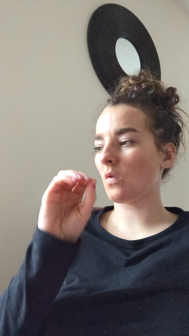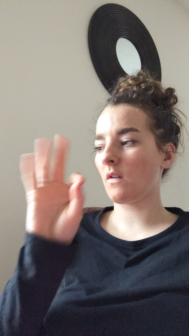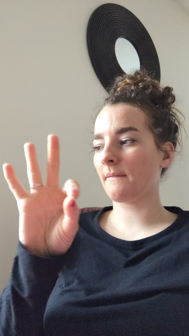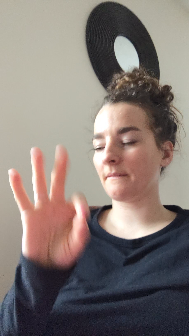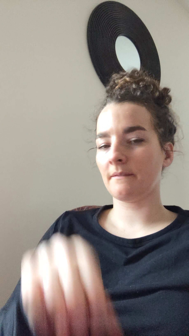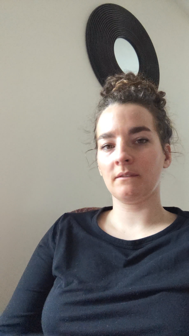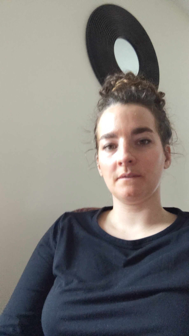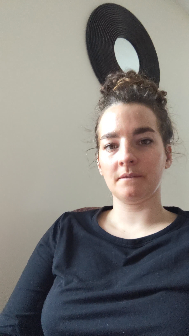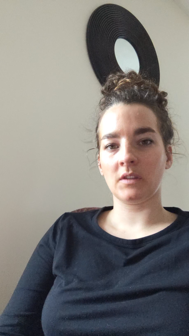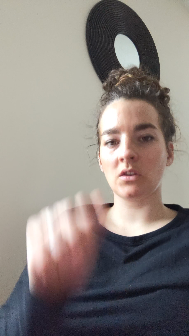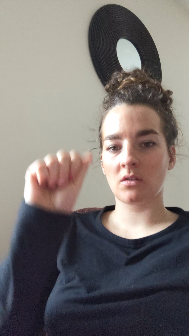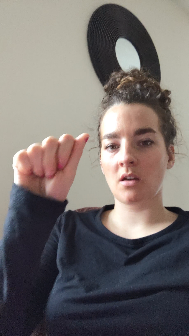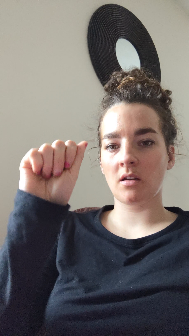knock